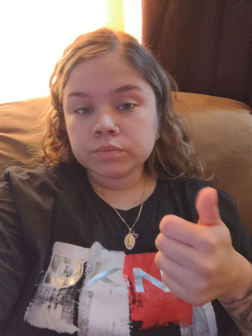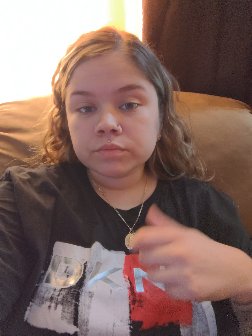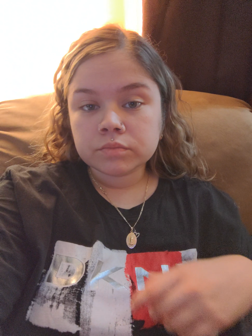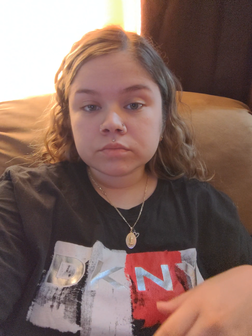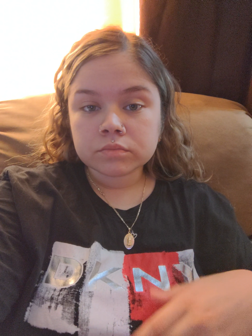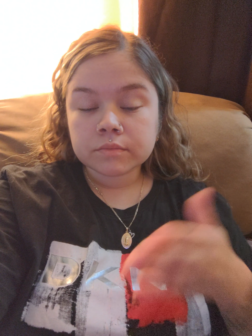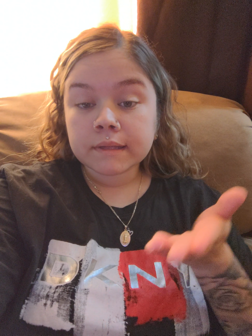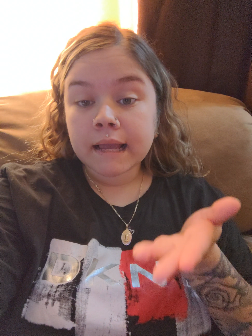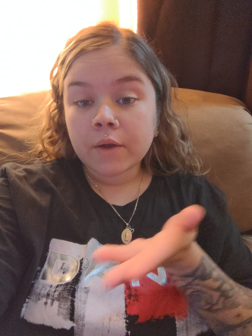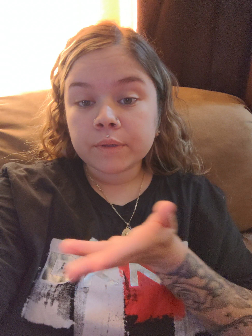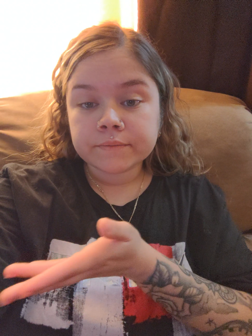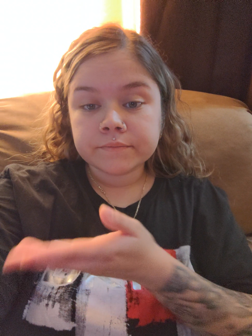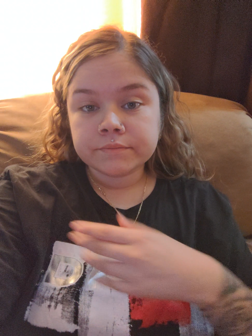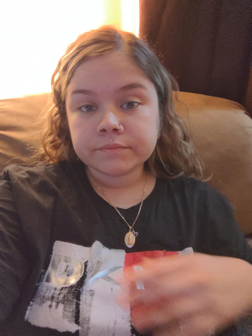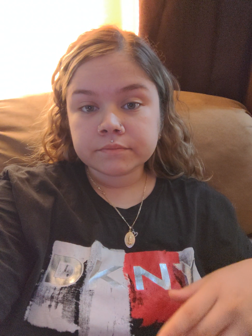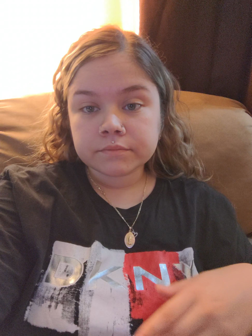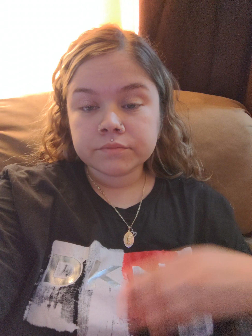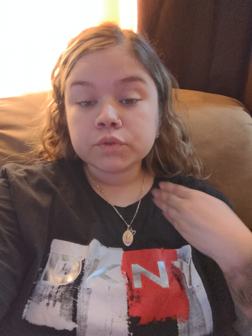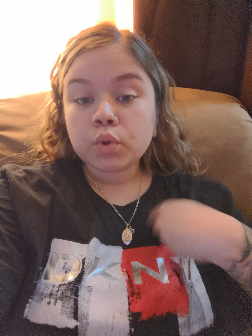carry